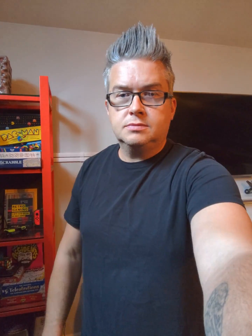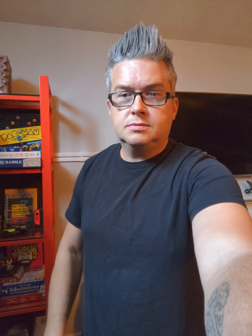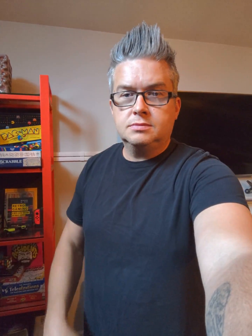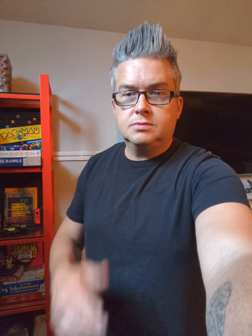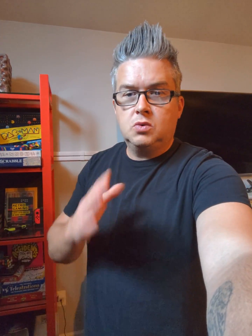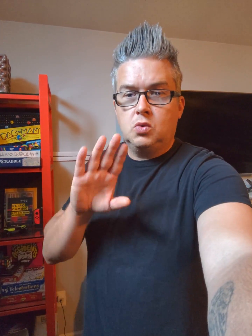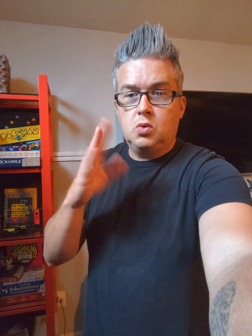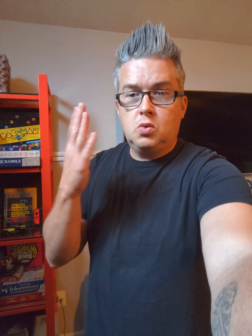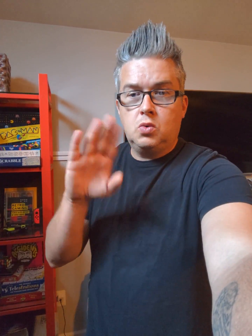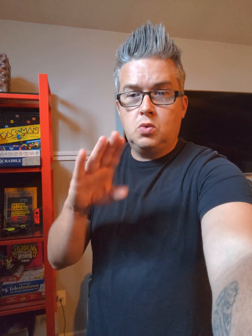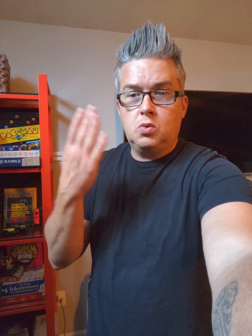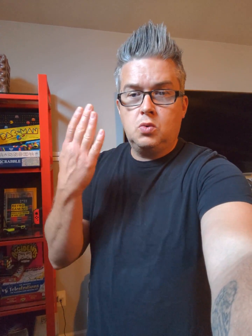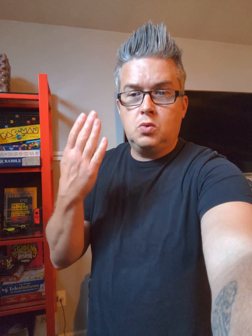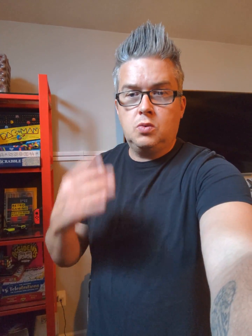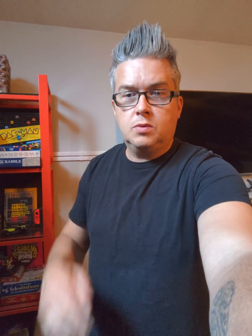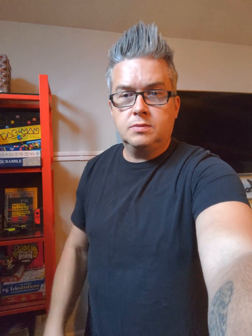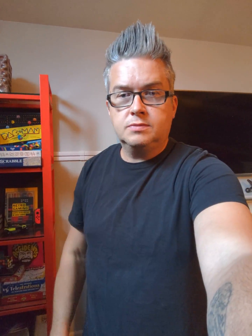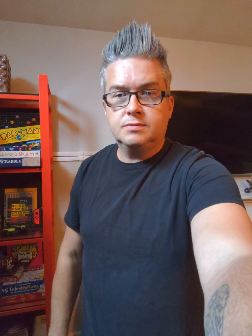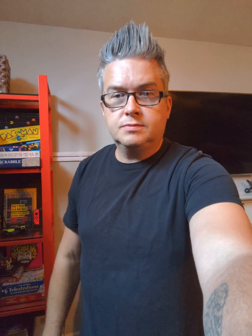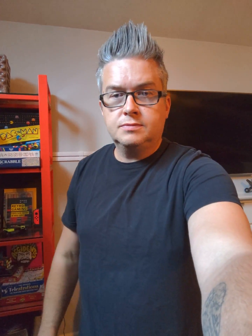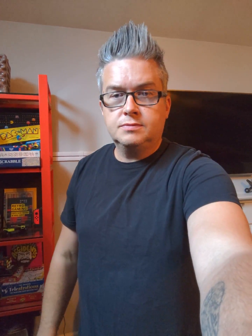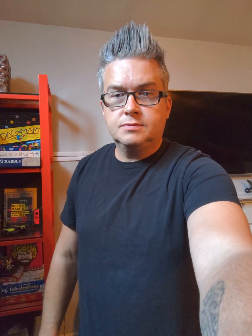door